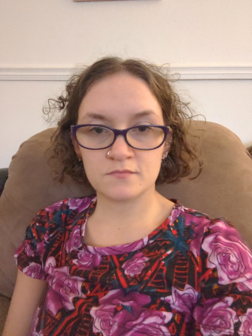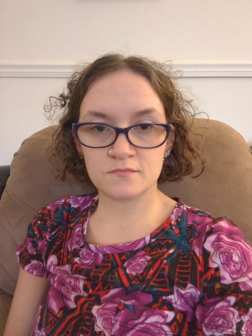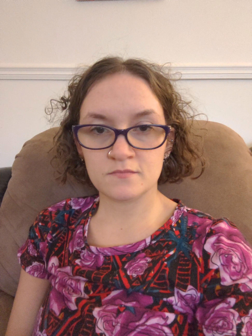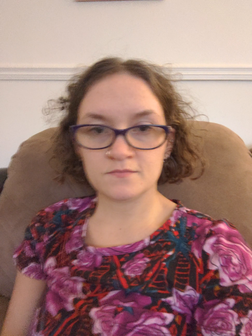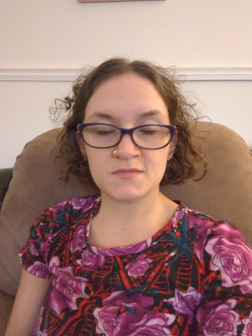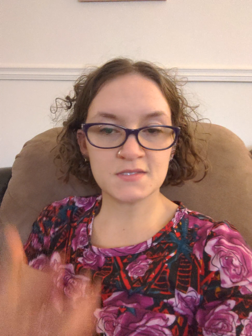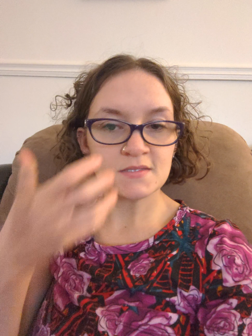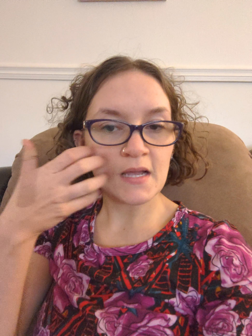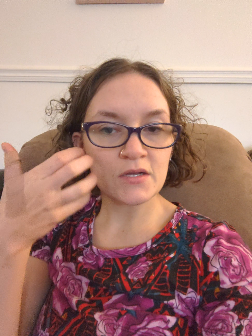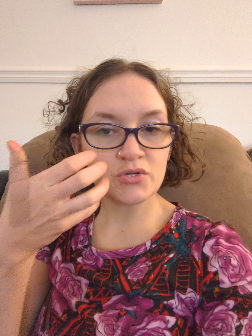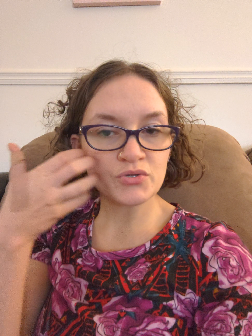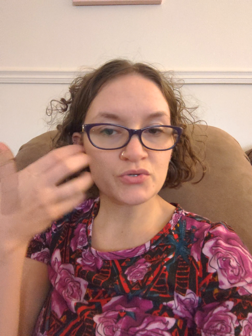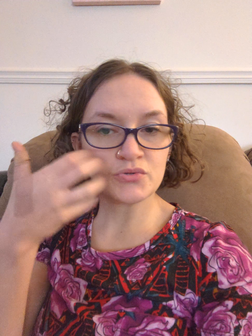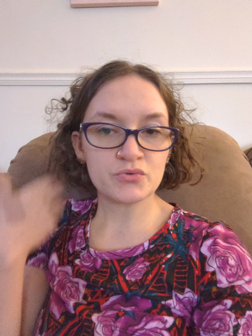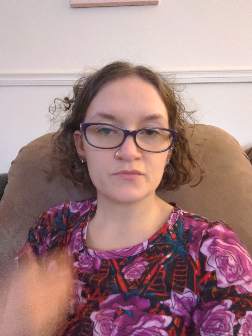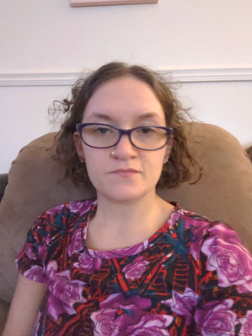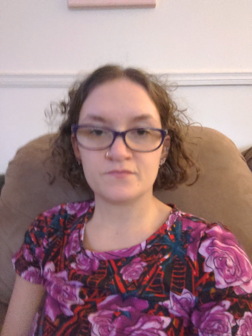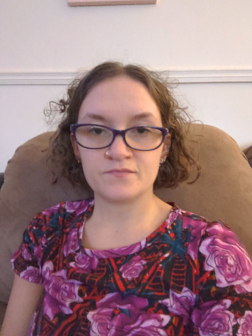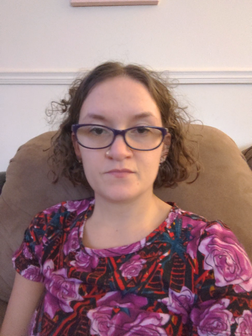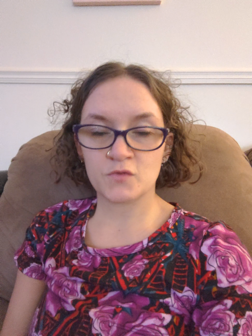tiger